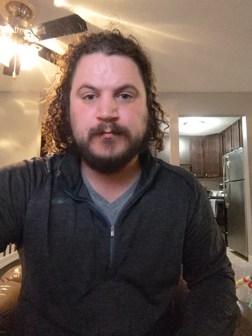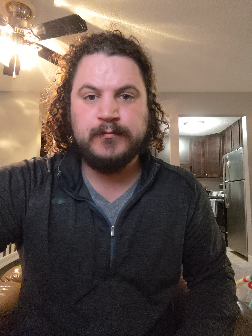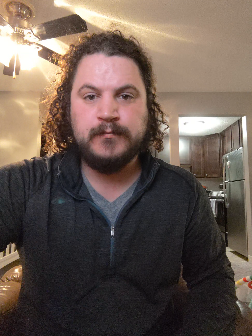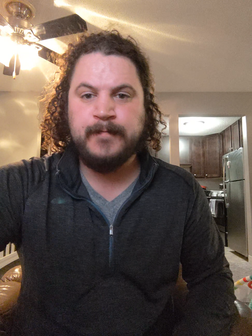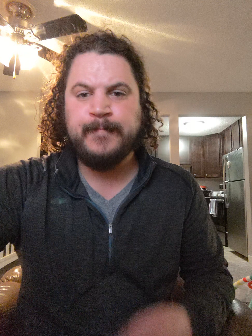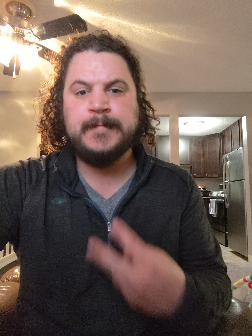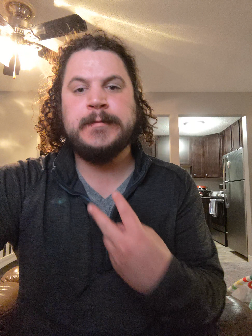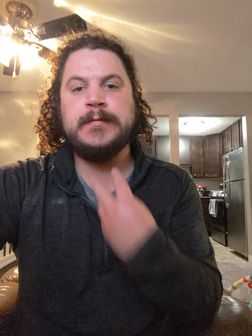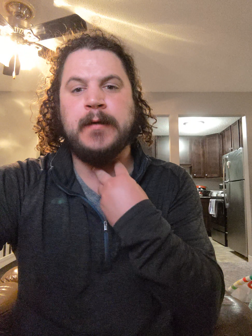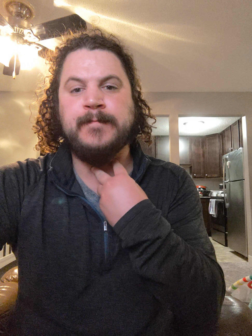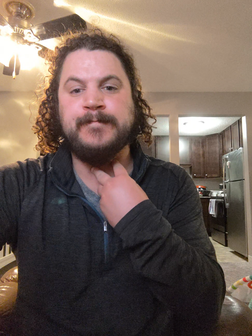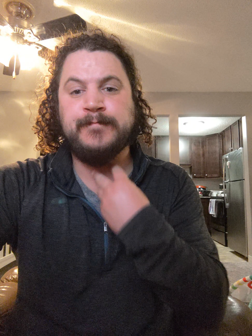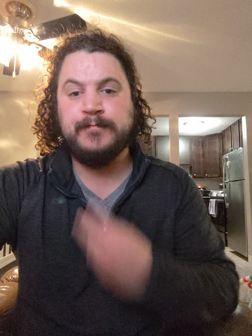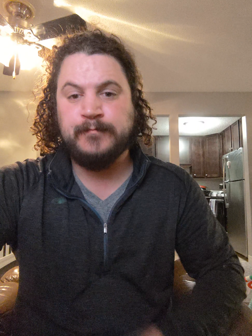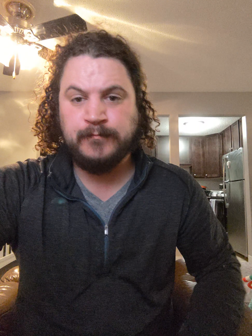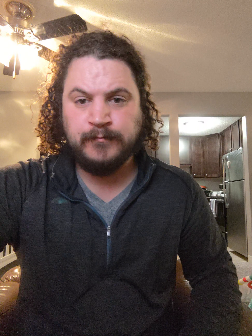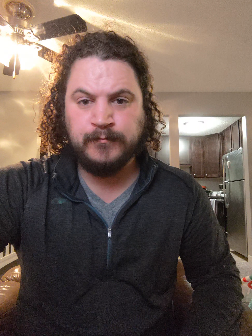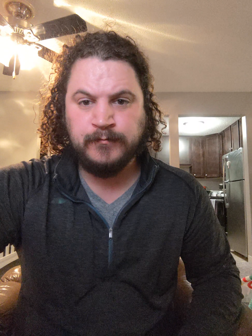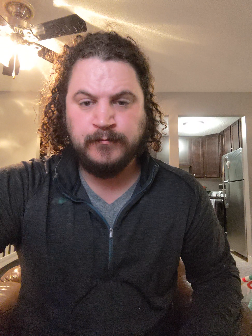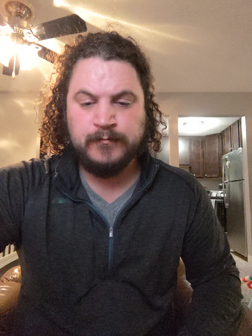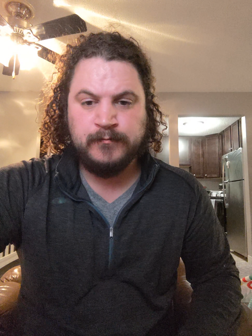stuck